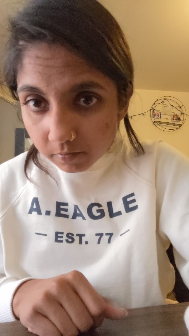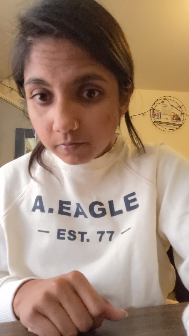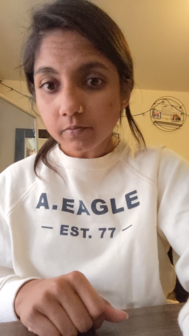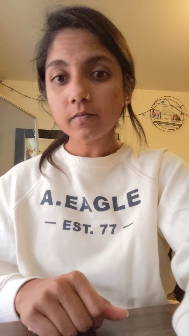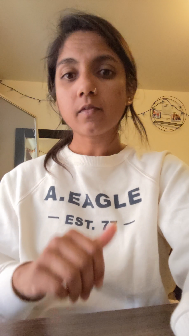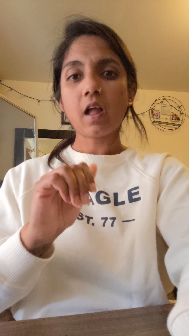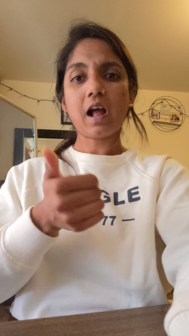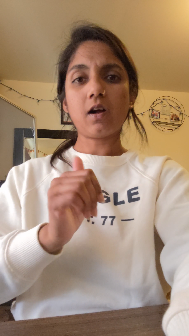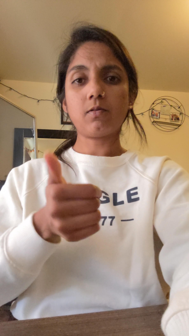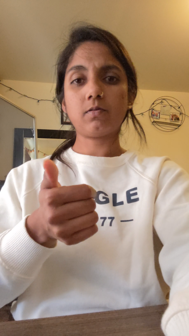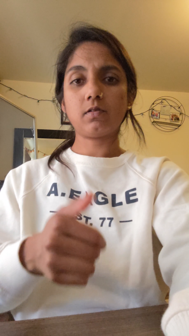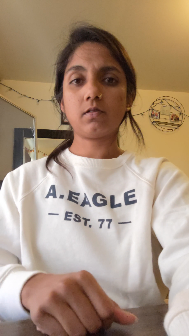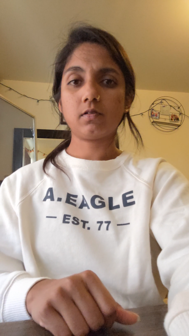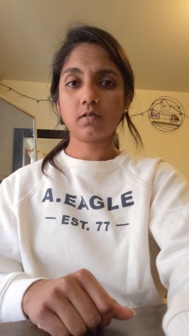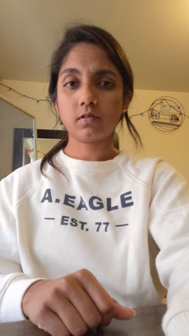how